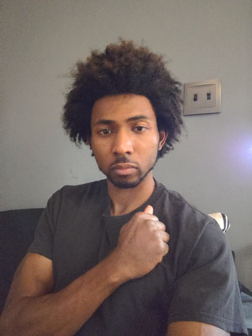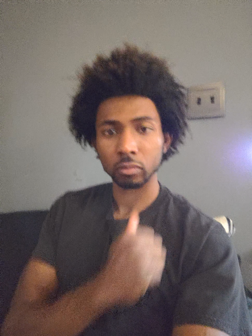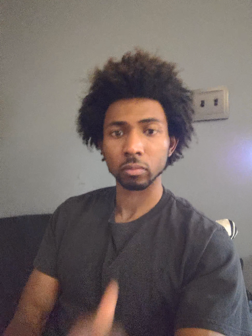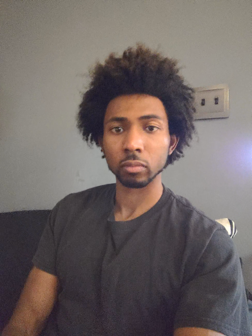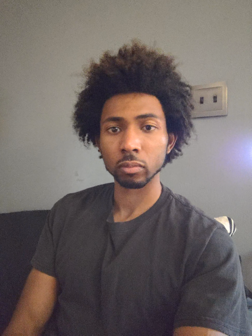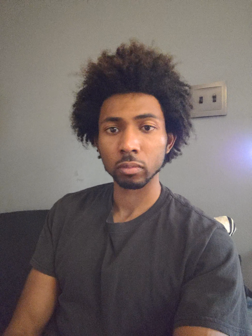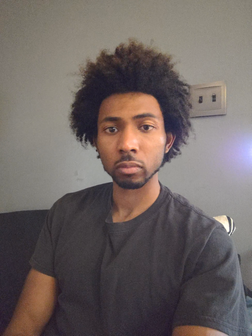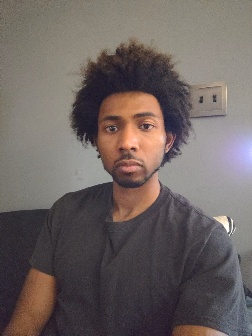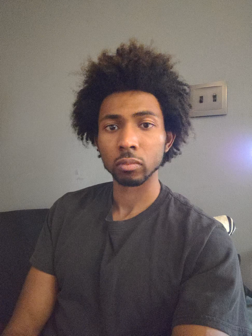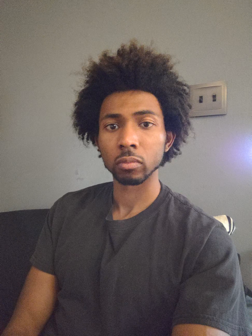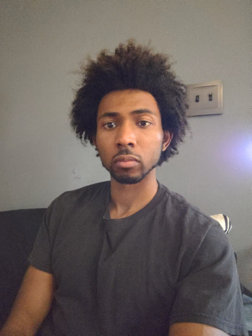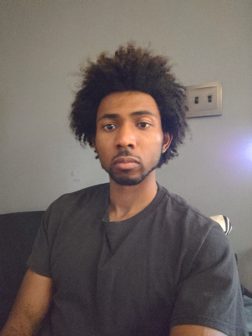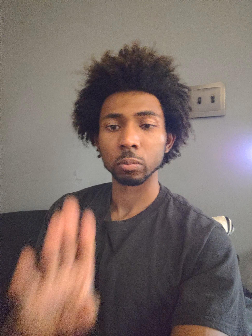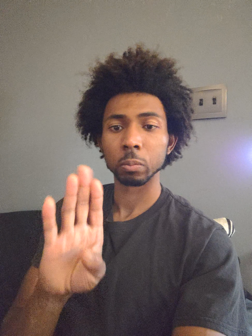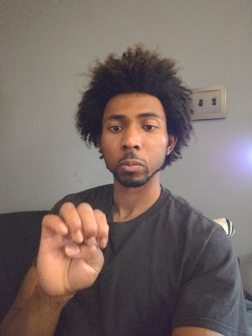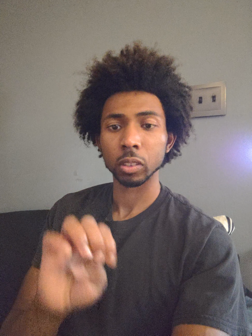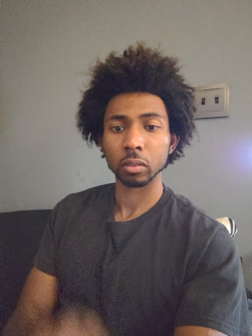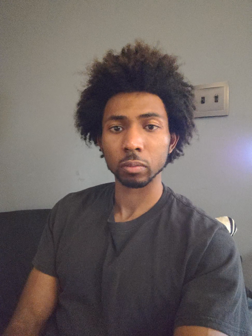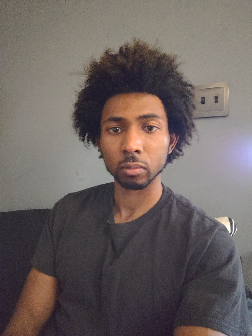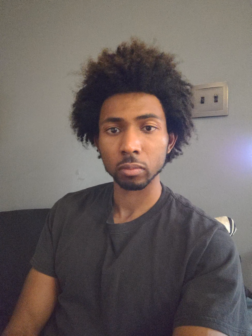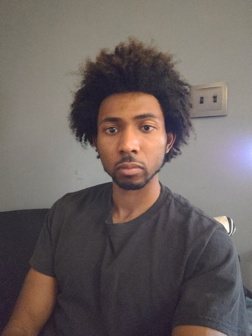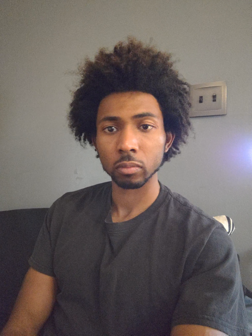be